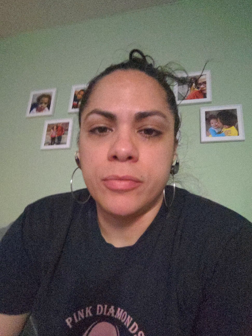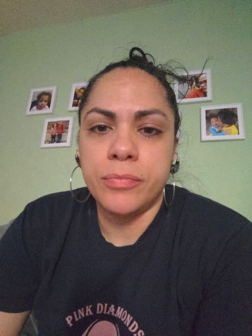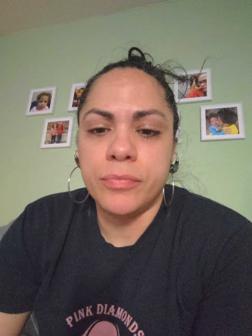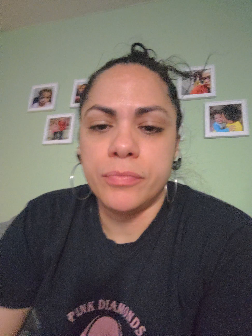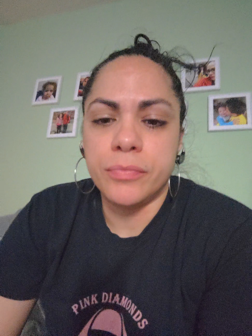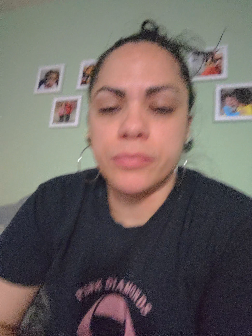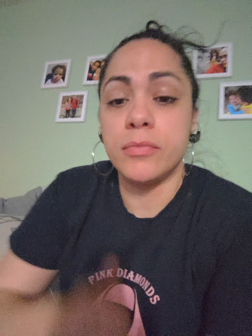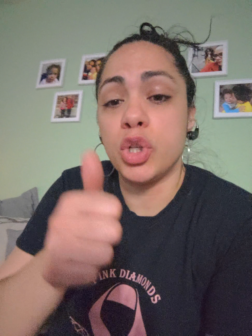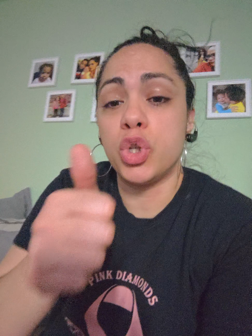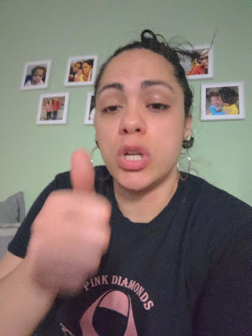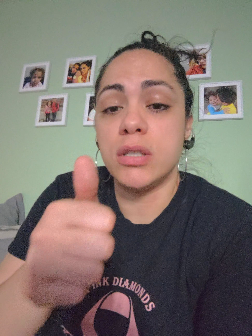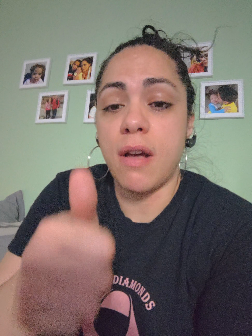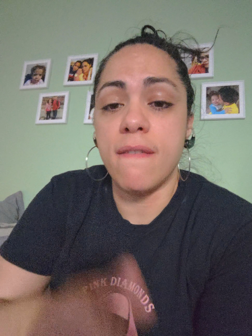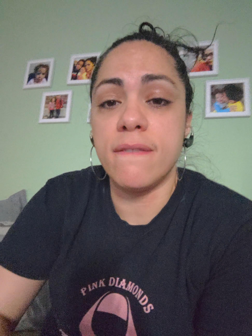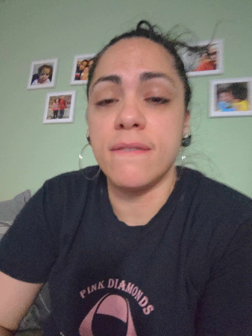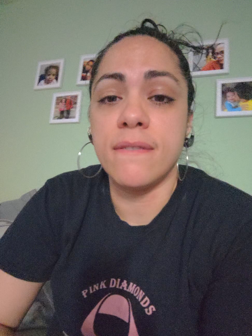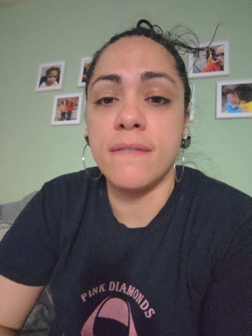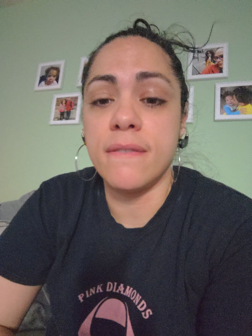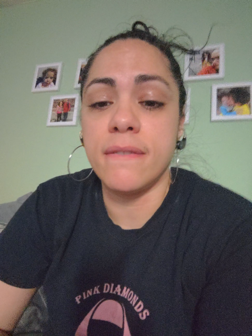yourself